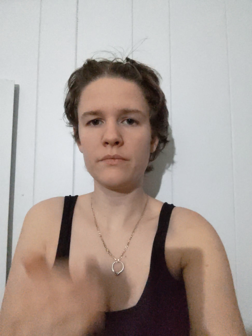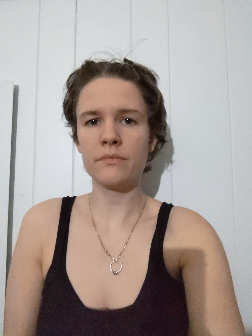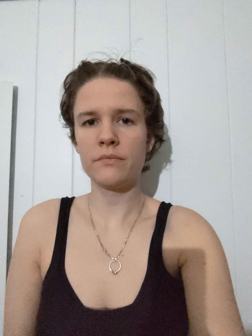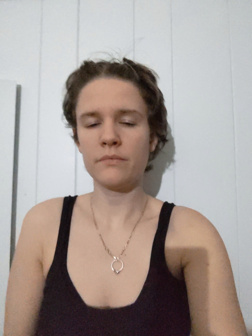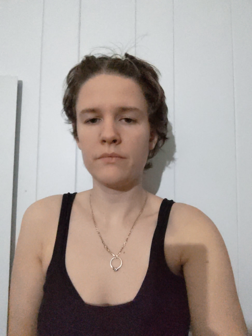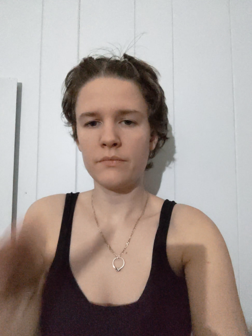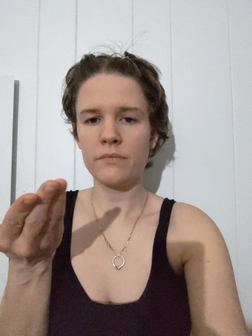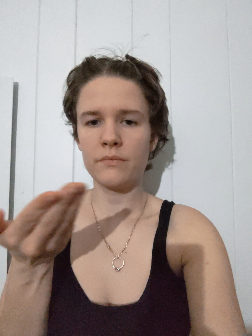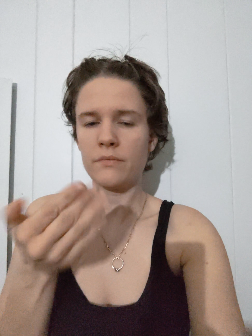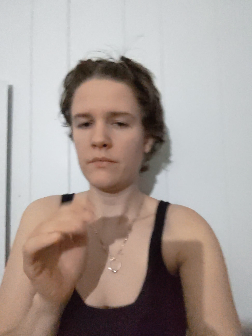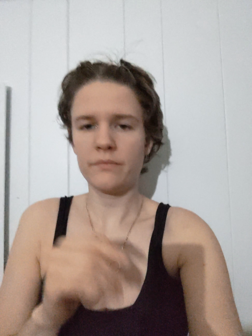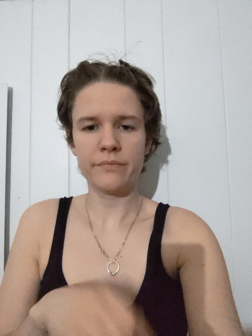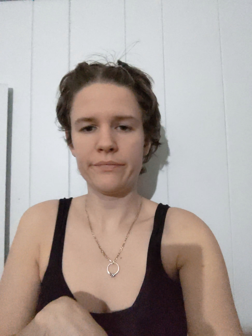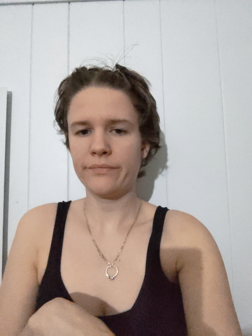close